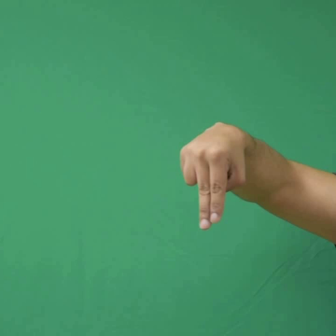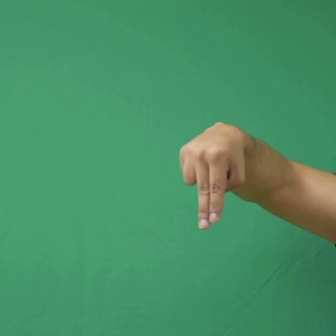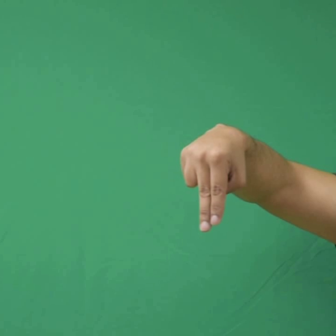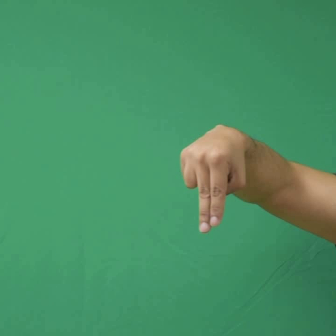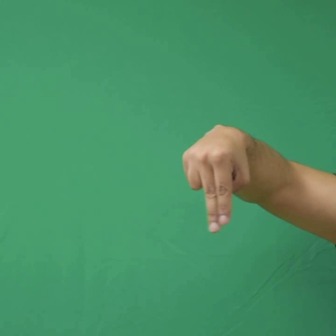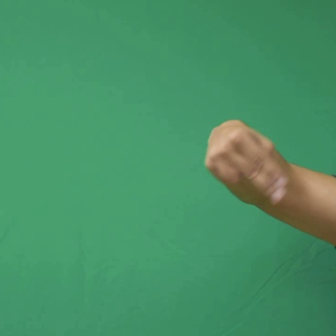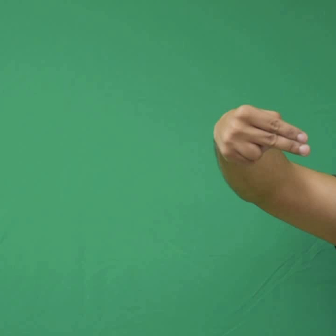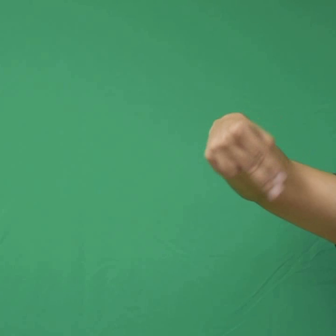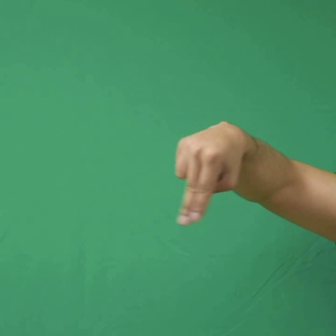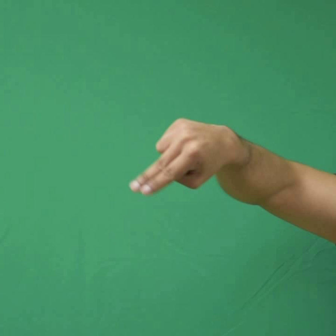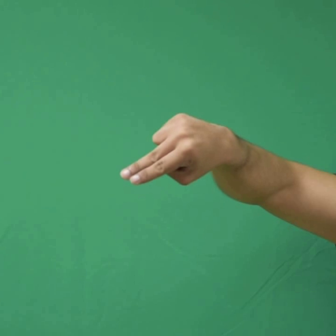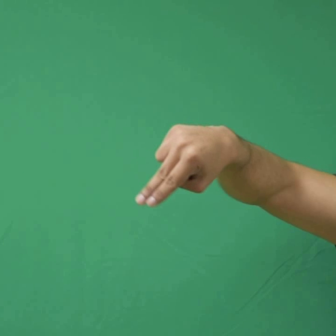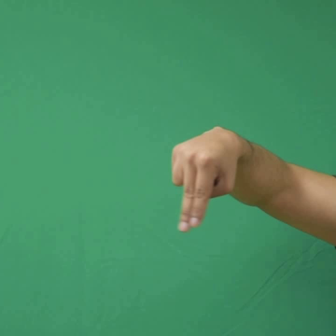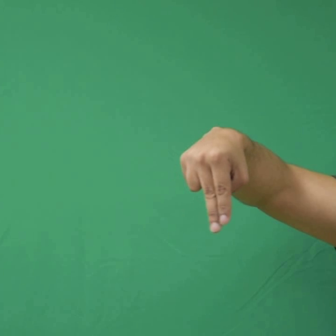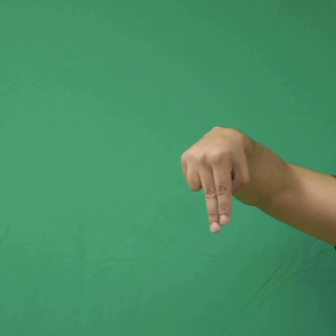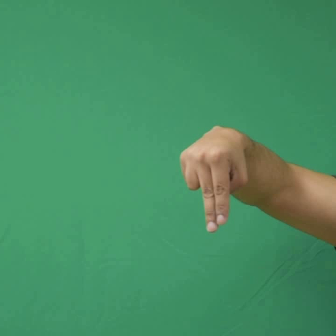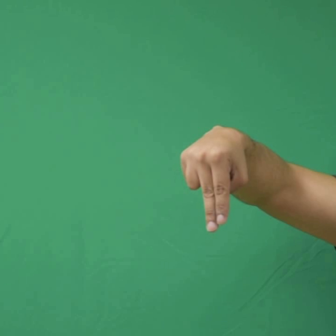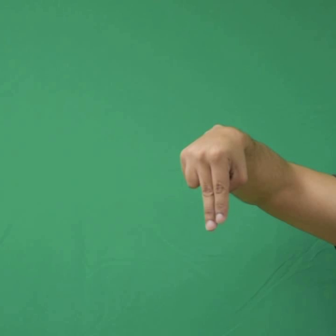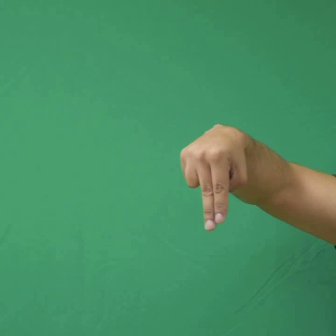Ñ